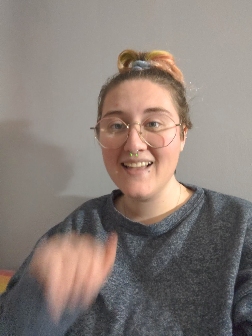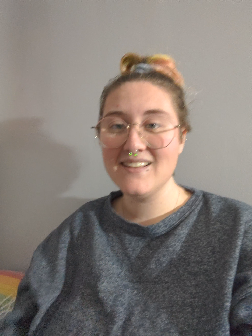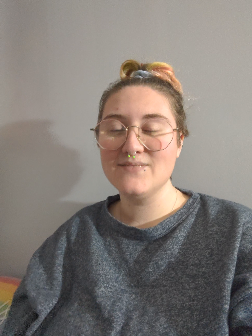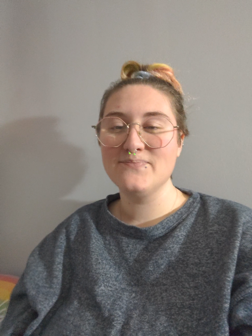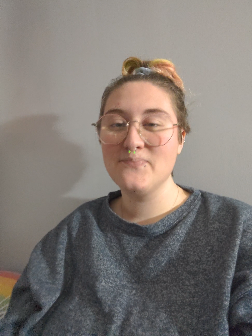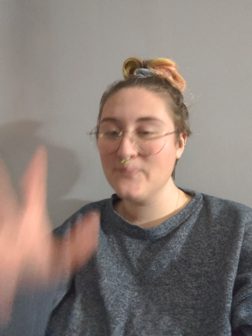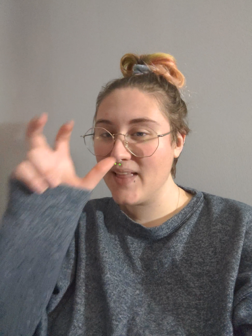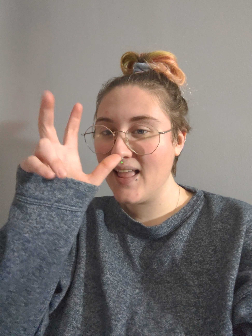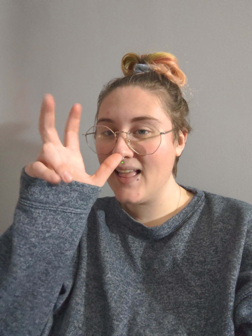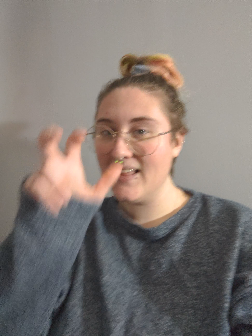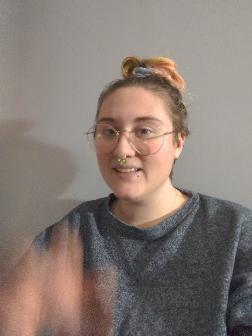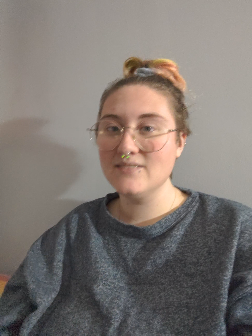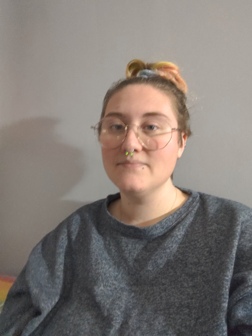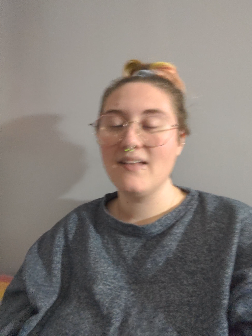bug